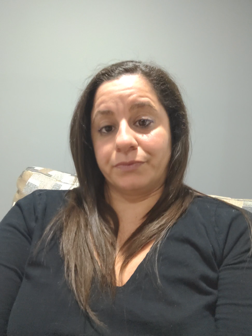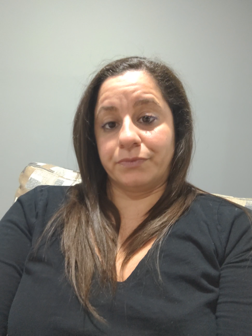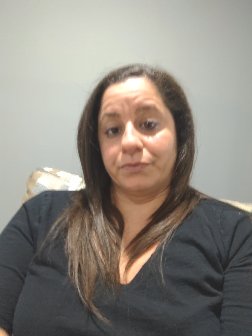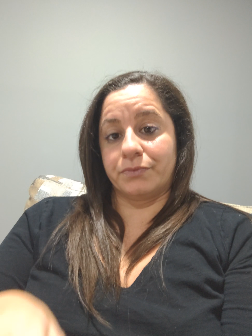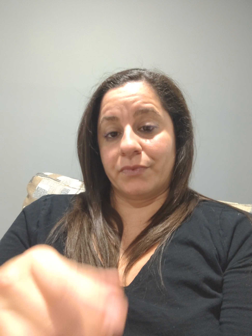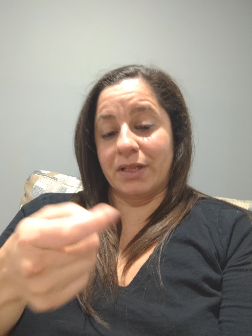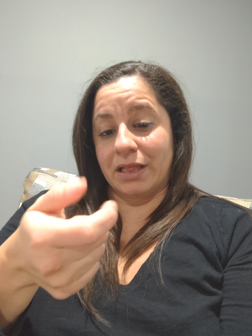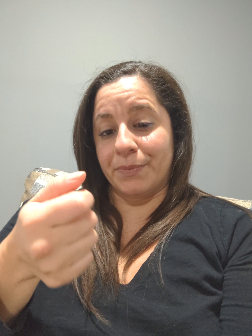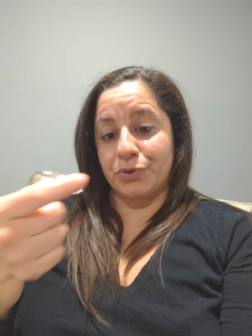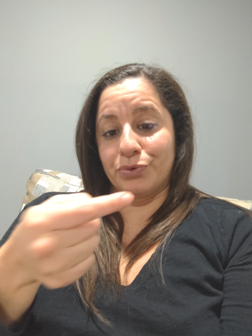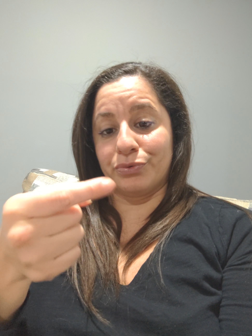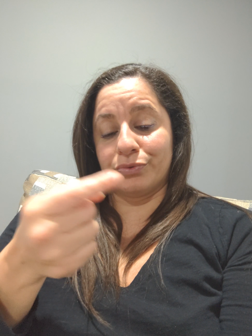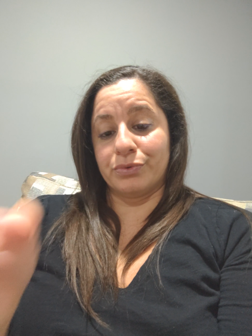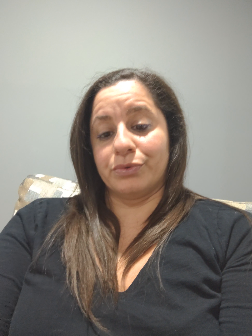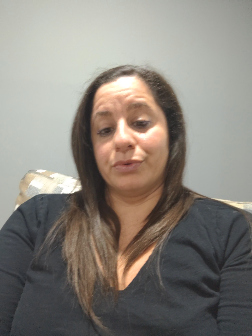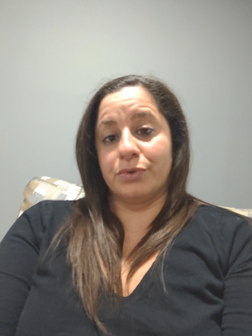owie